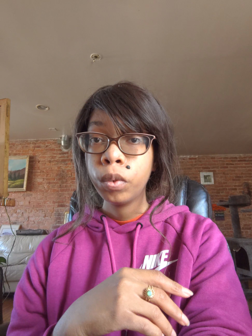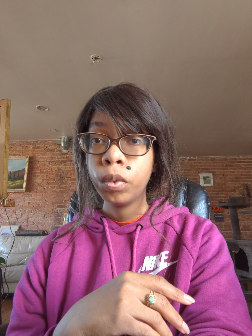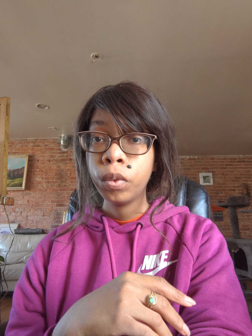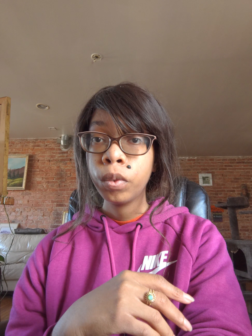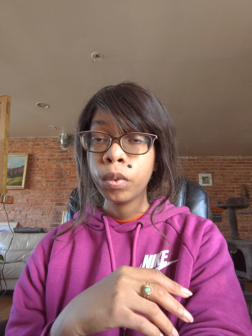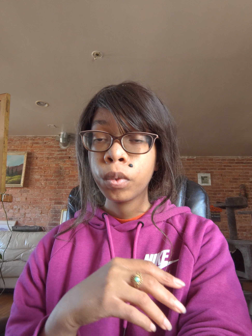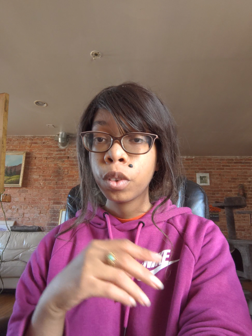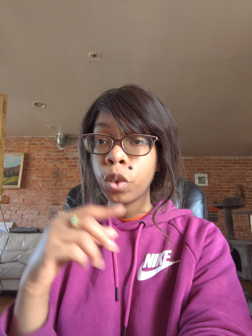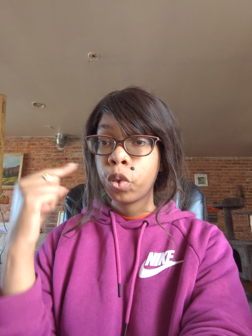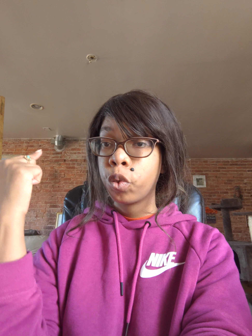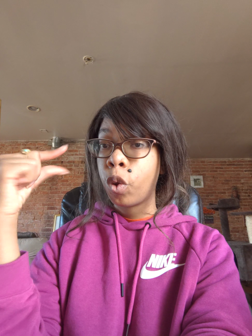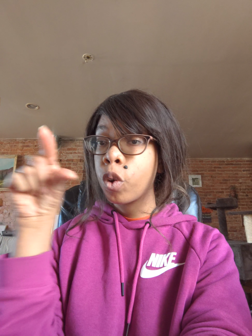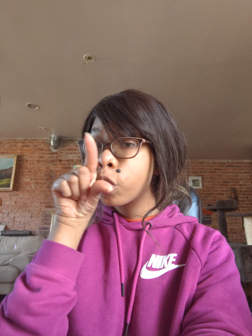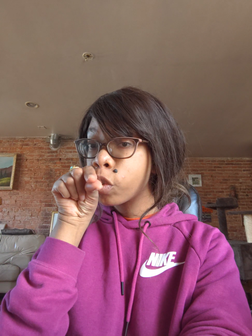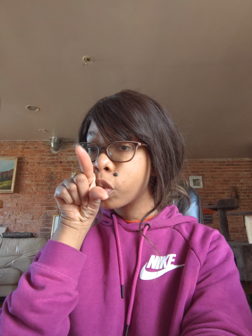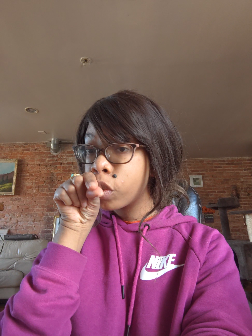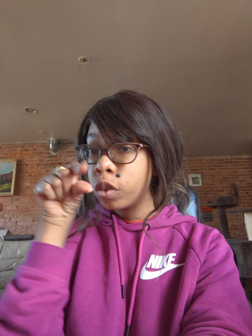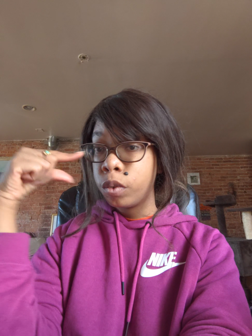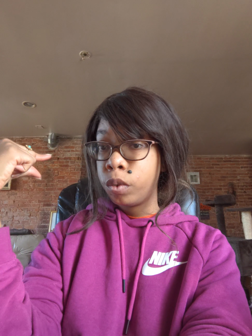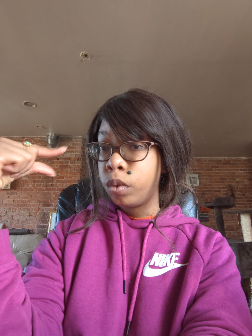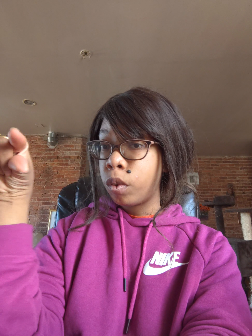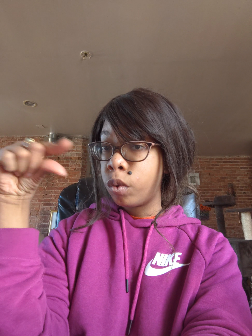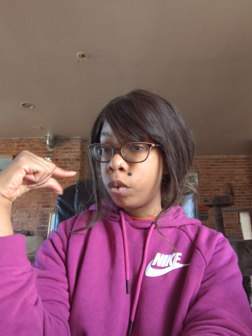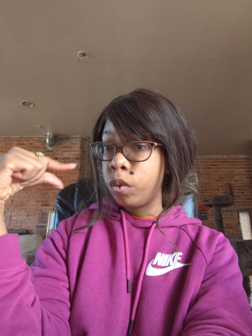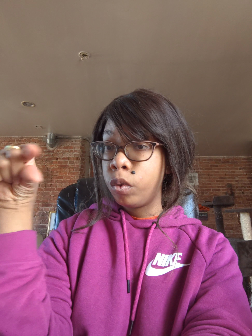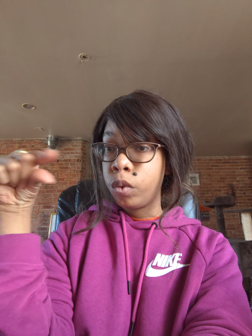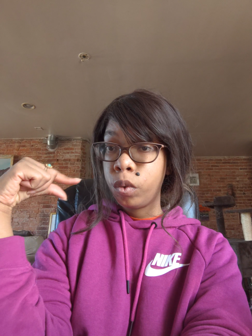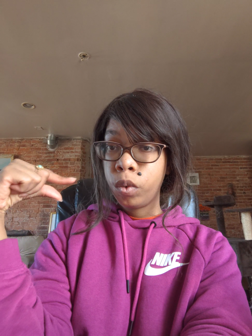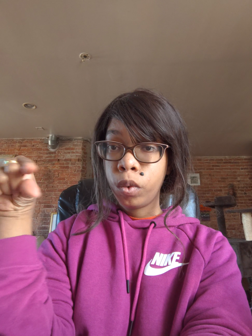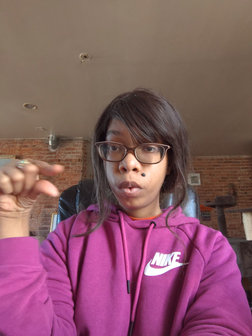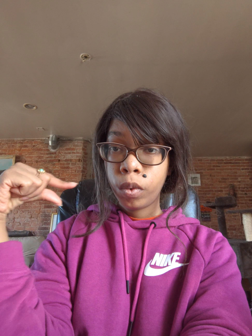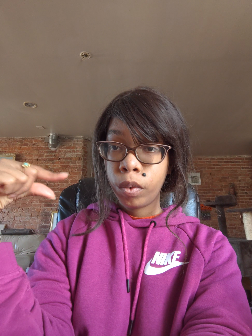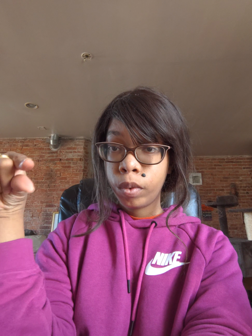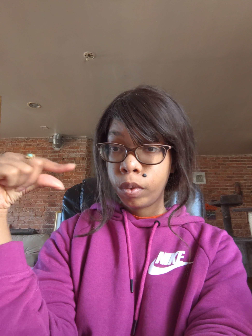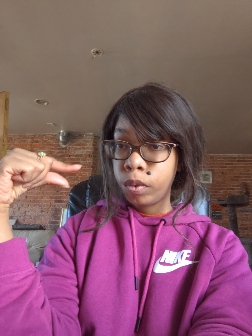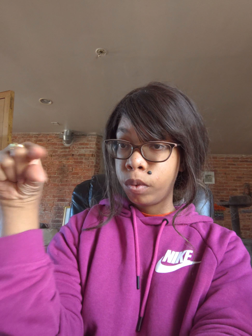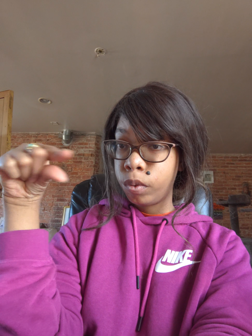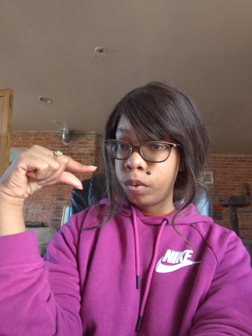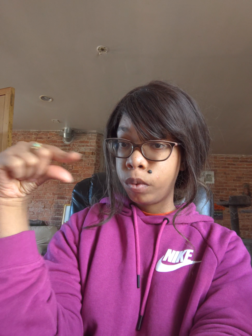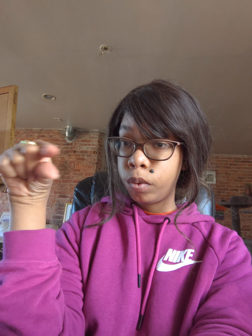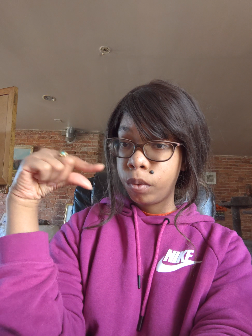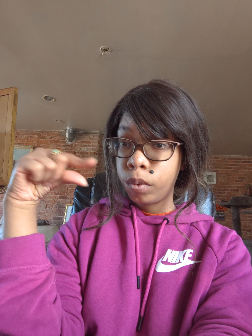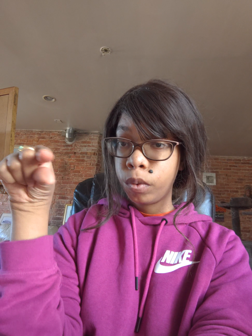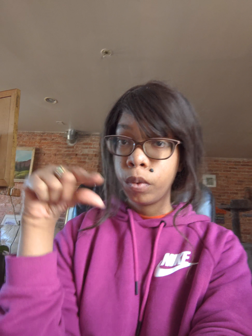goose